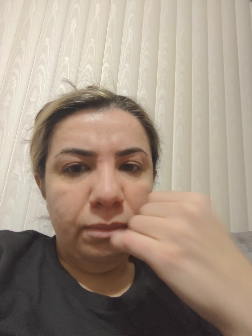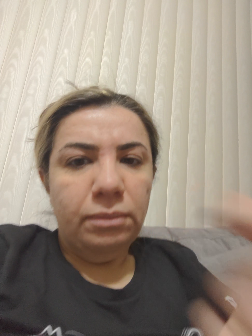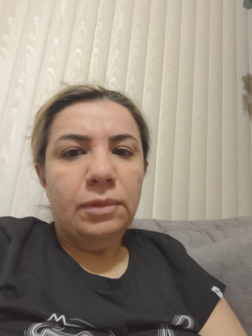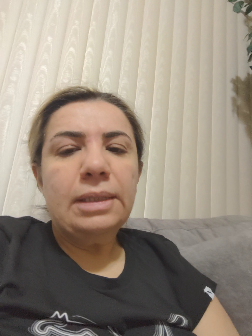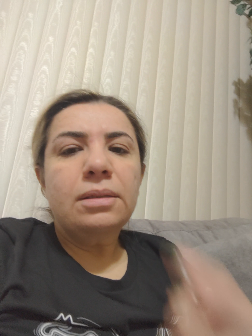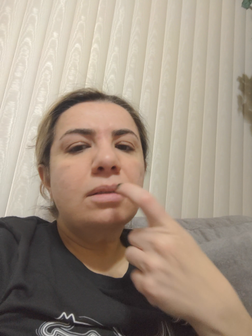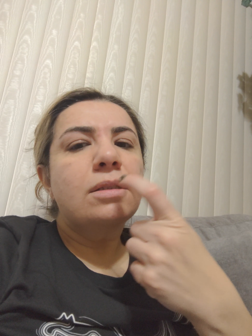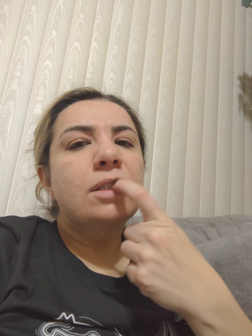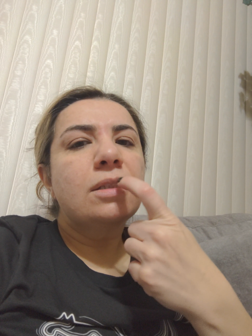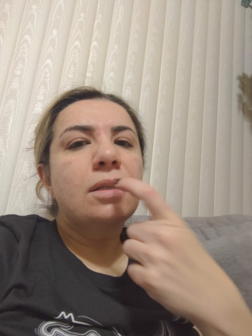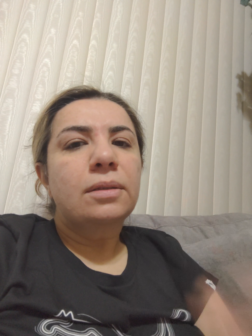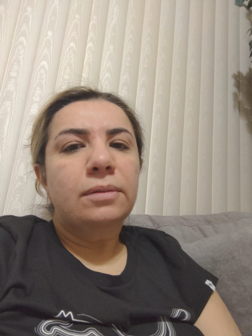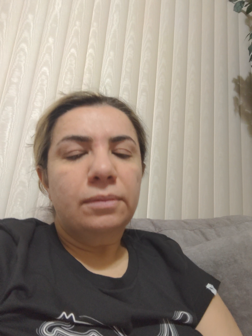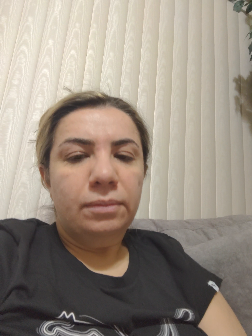window